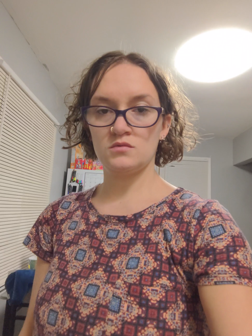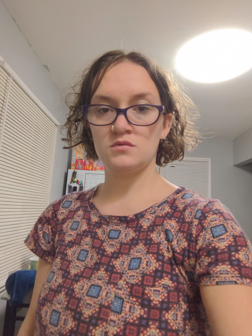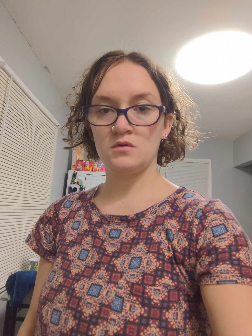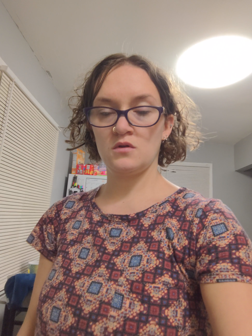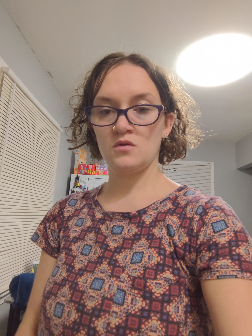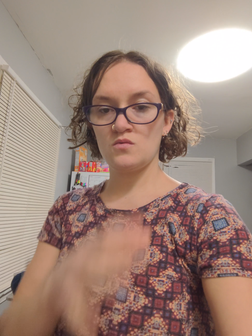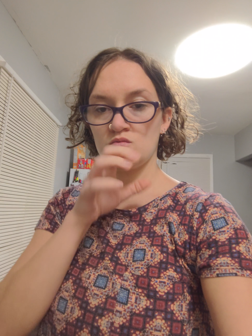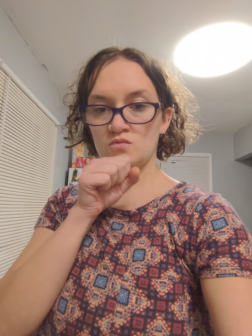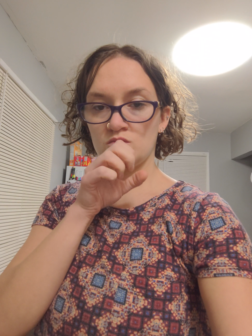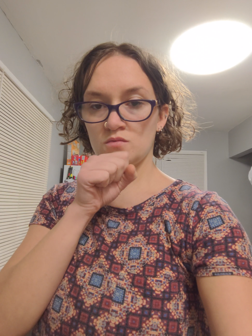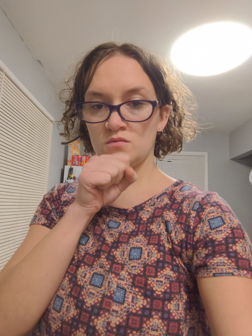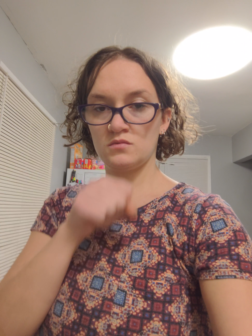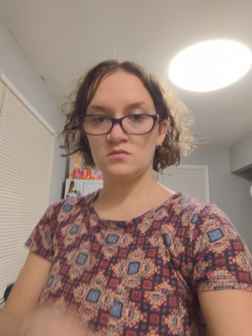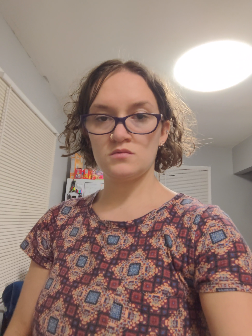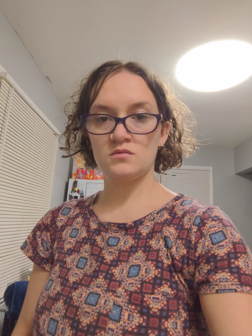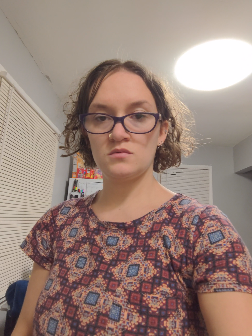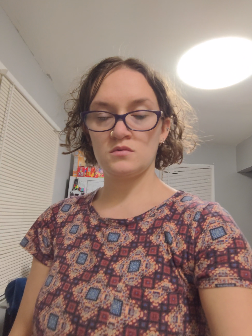orange